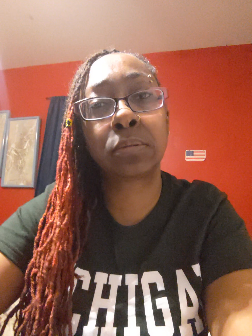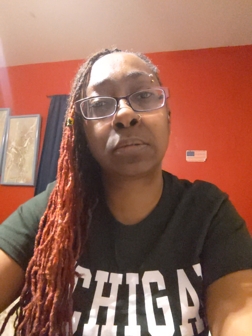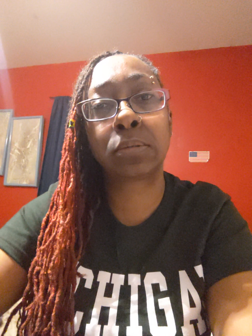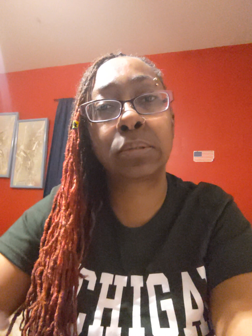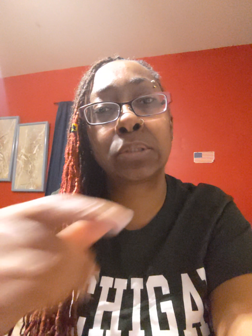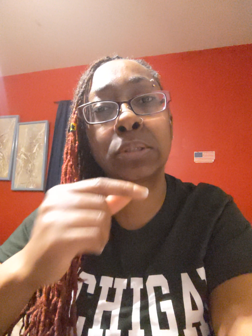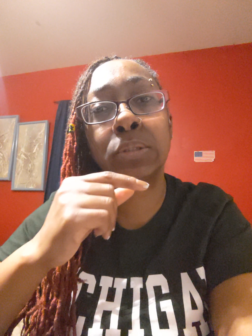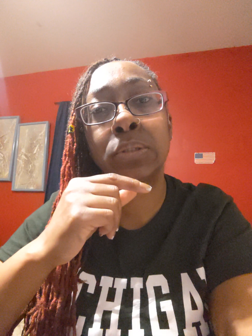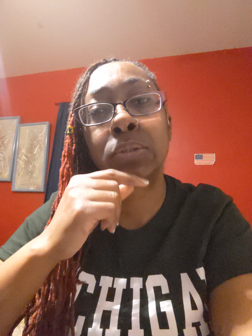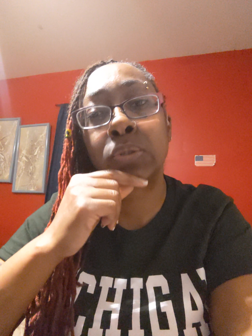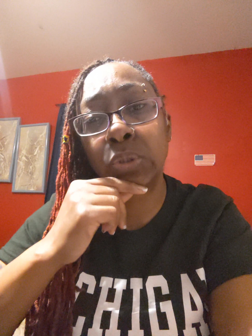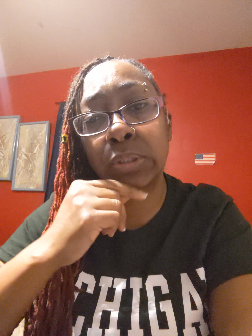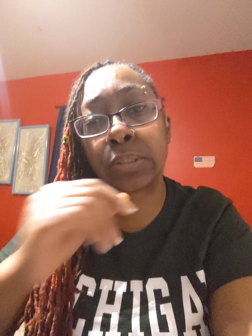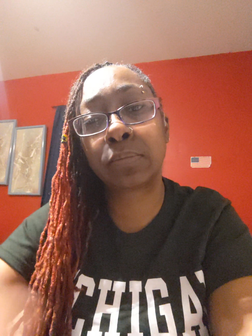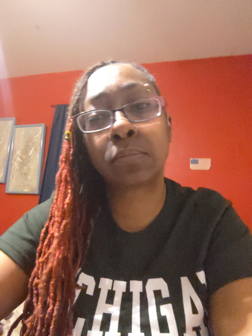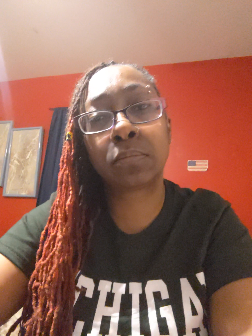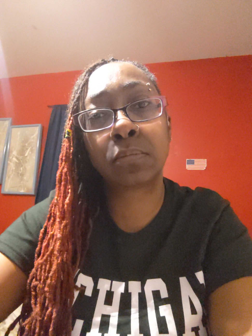chin